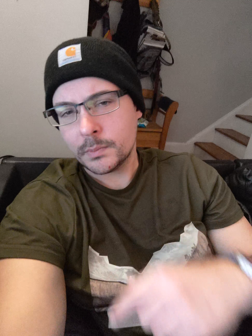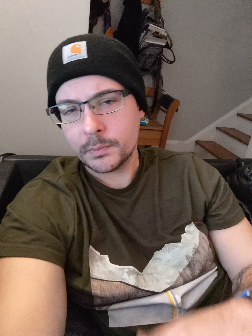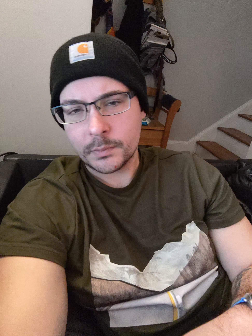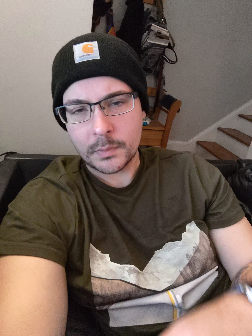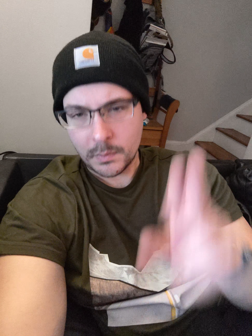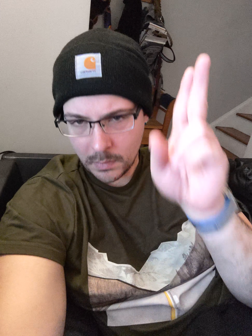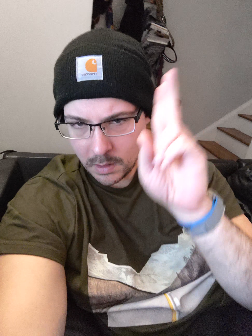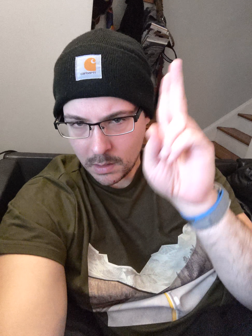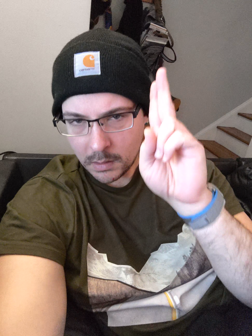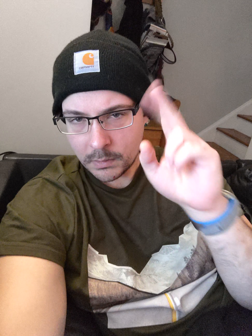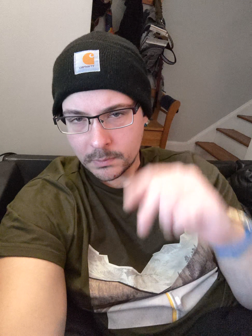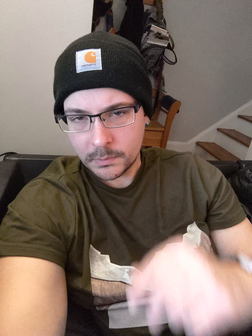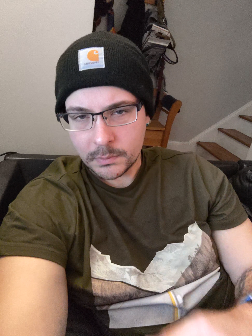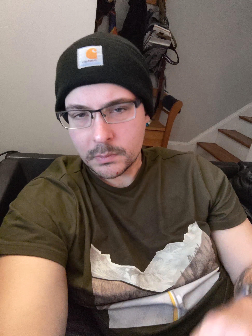uncle